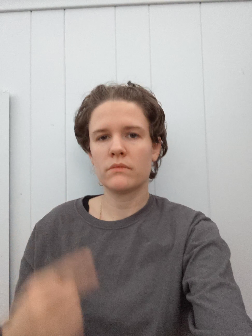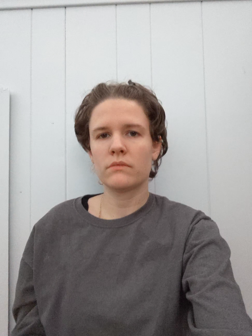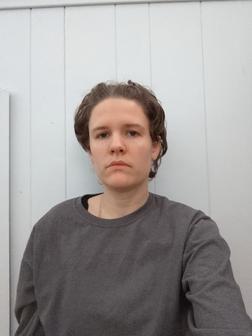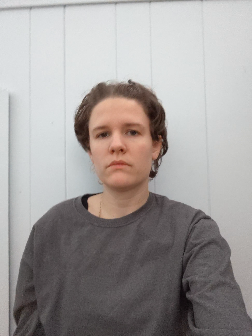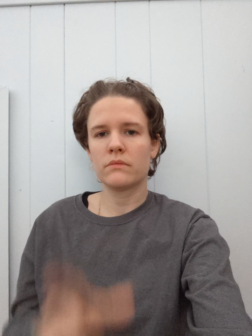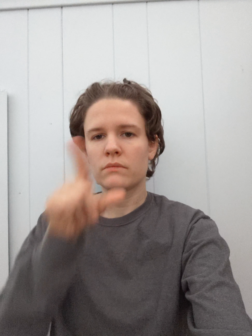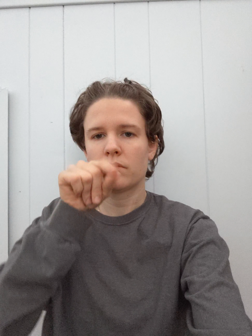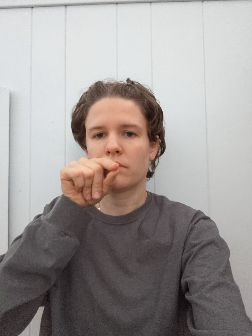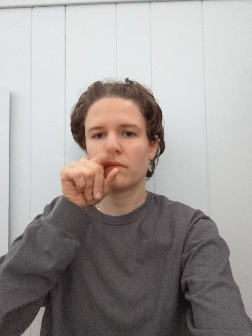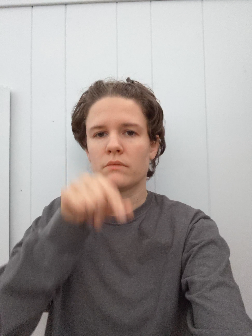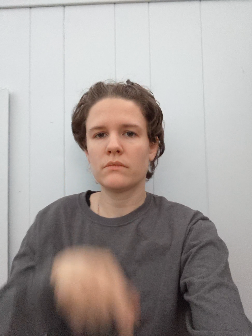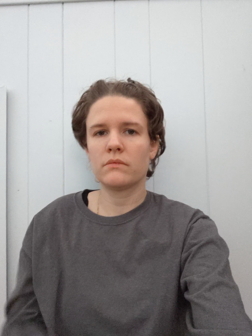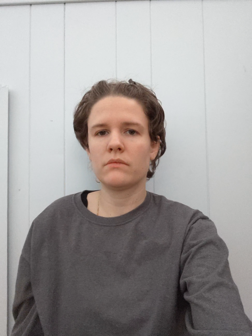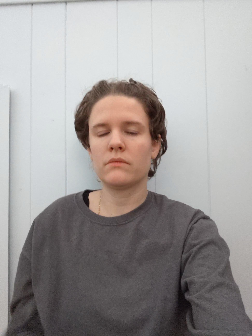bird